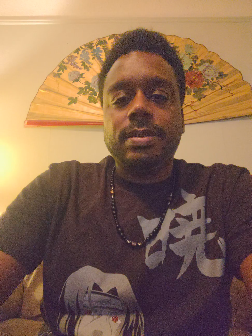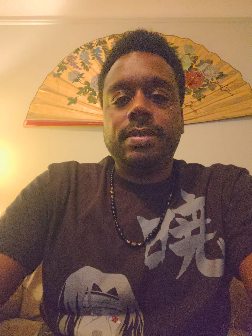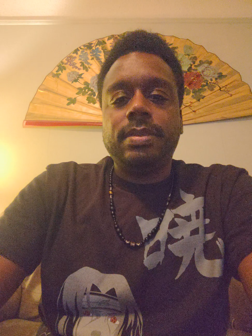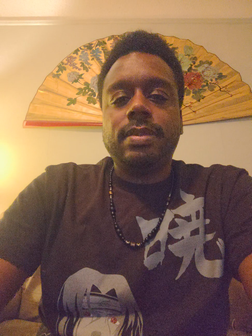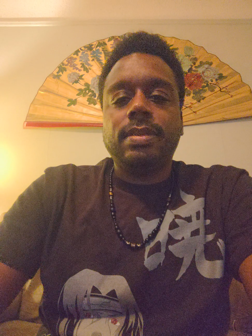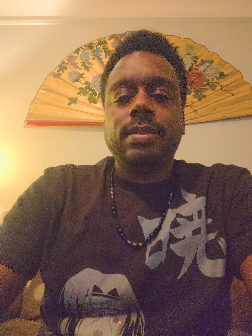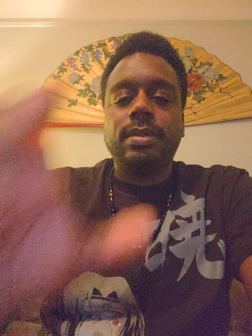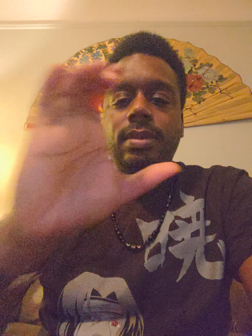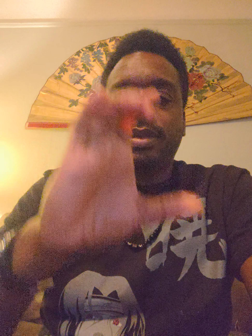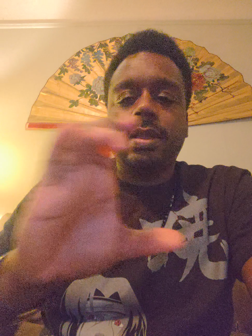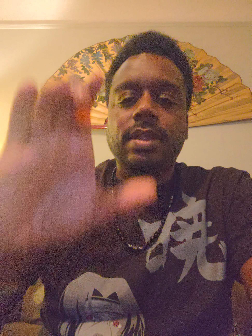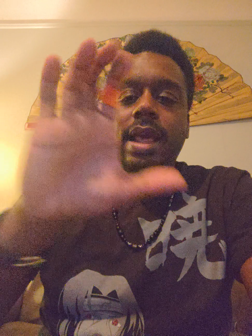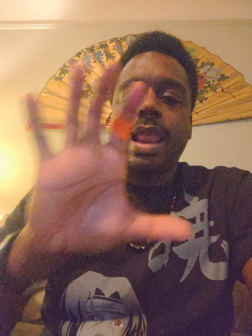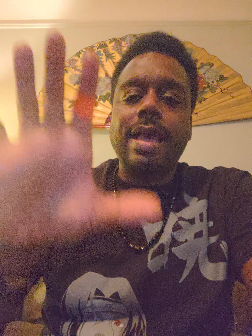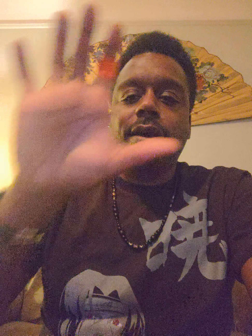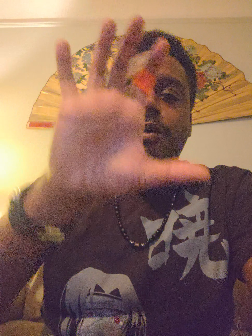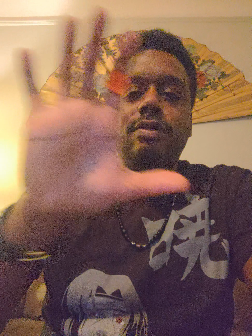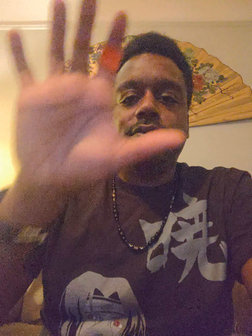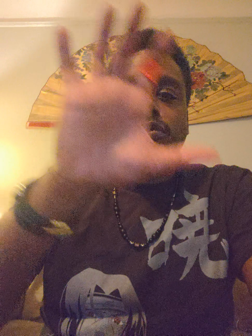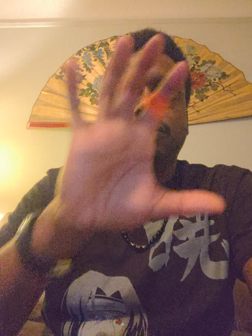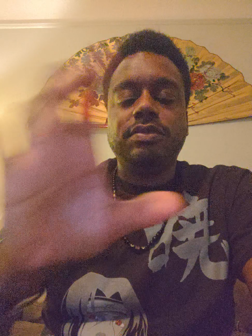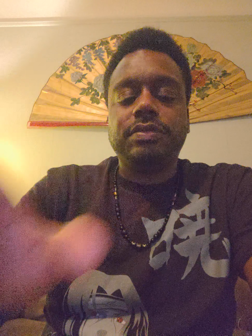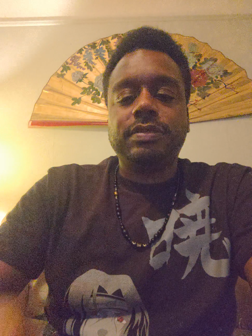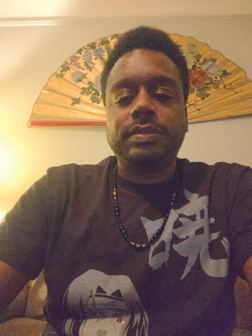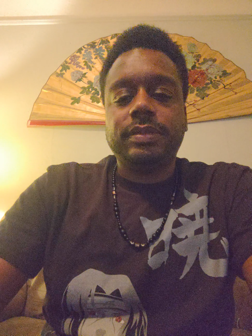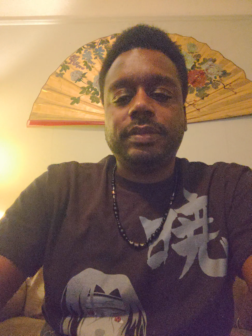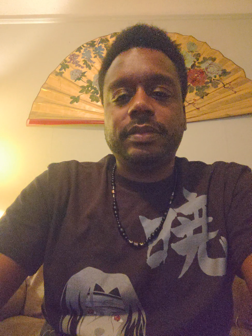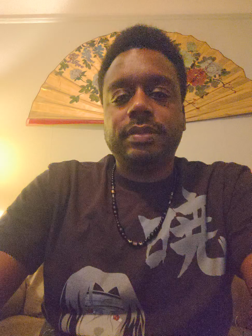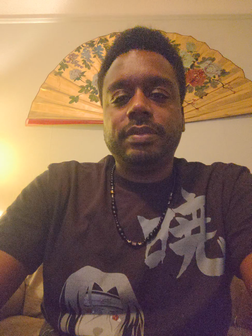cloud